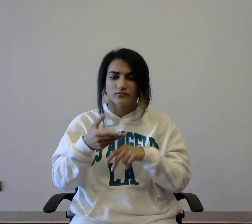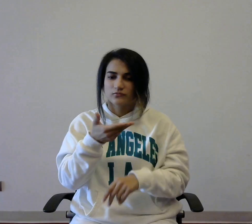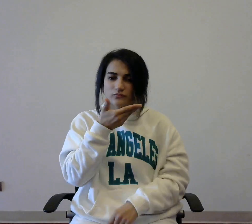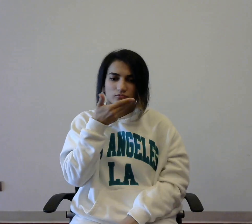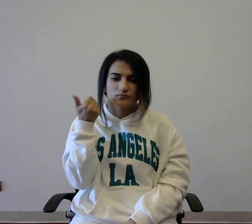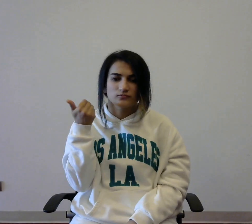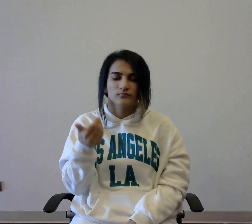yoxdur